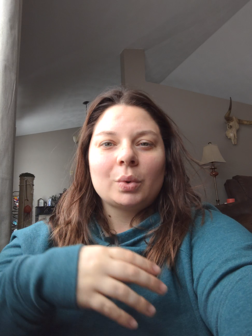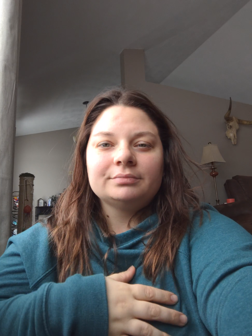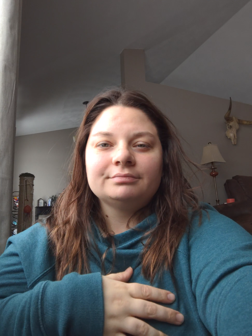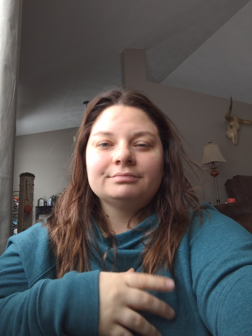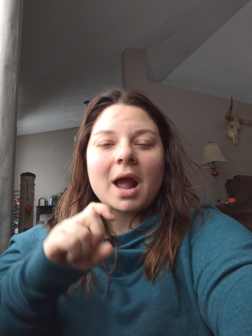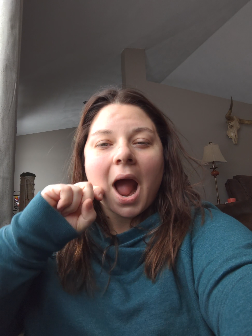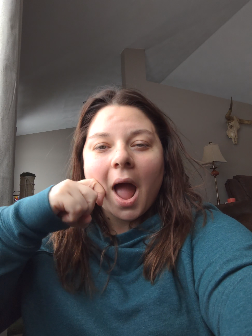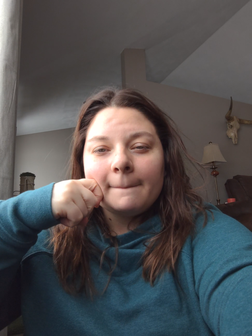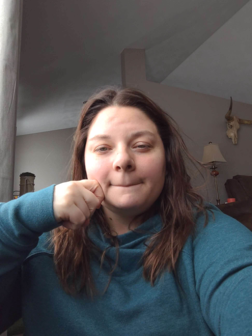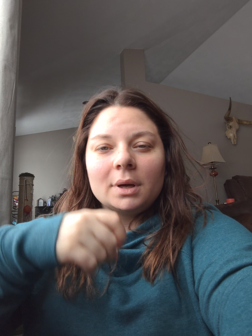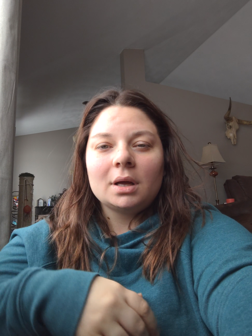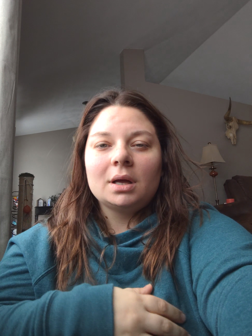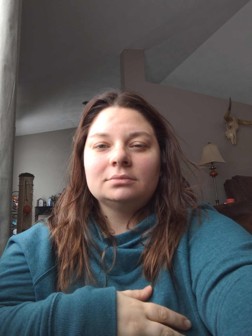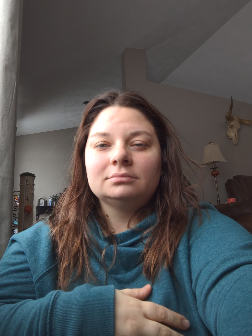apple